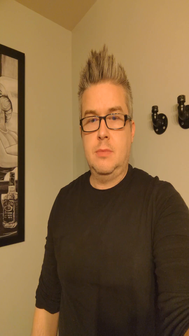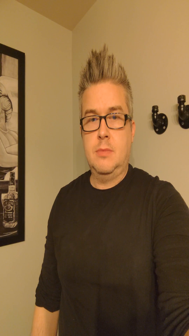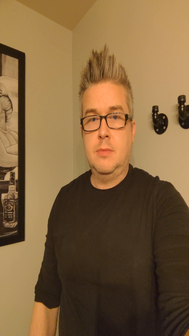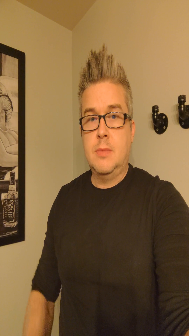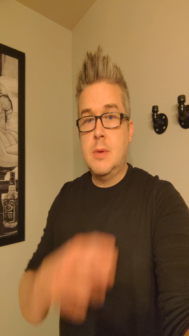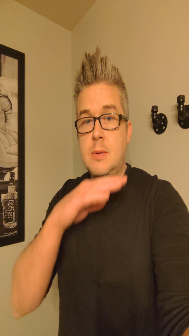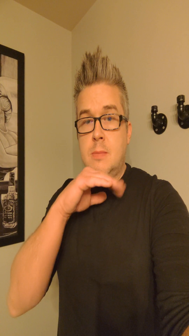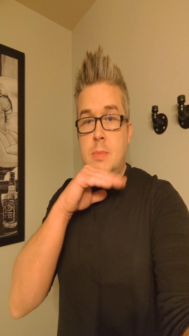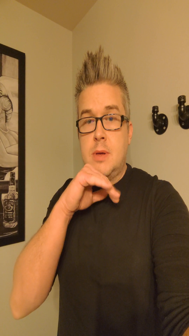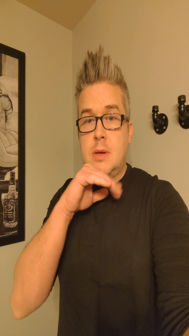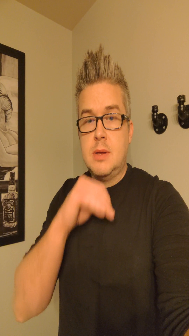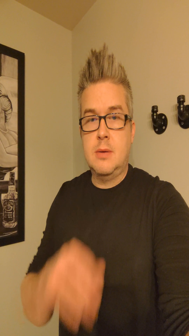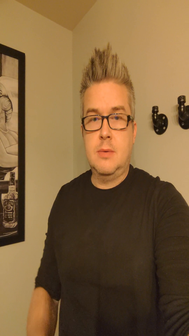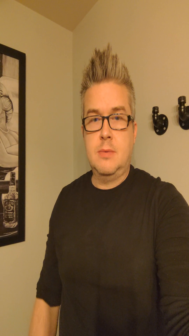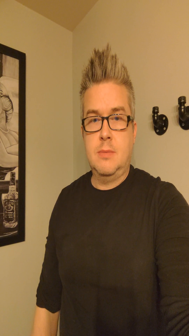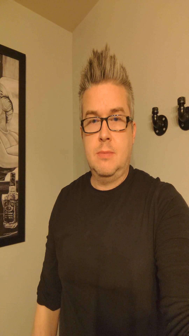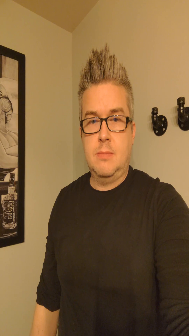pig